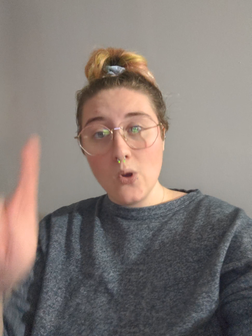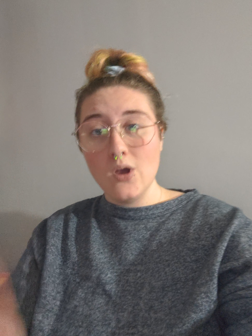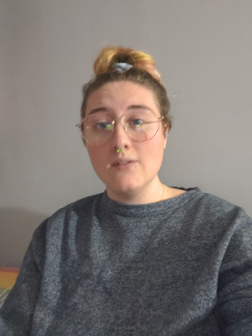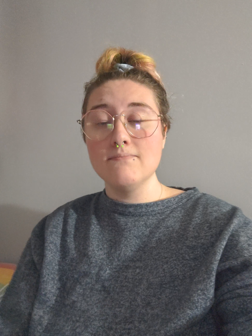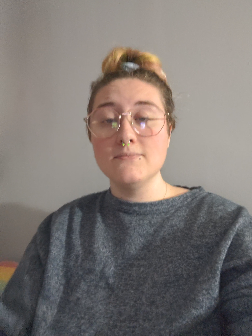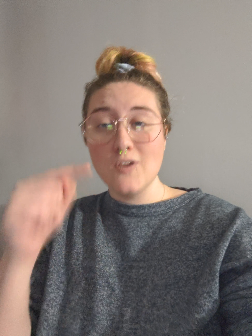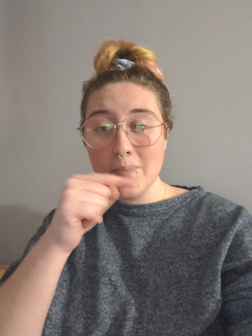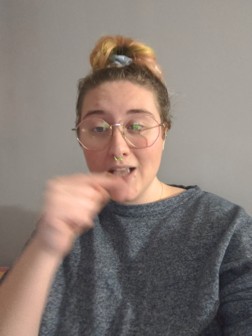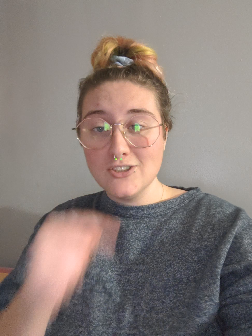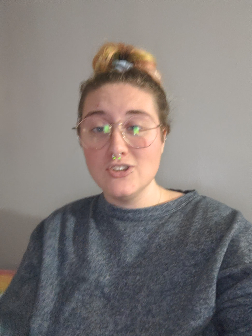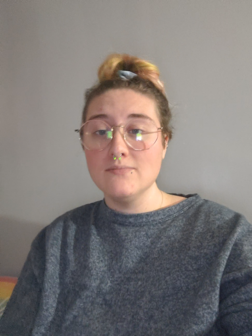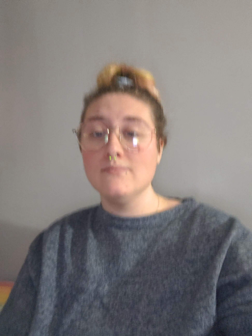toothbrush